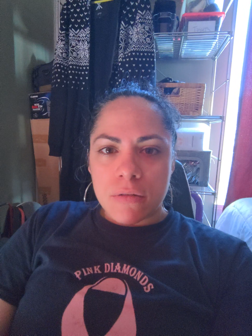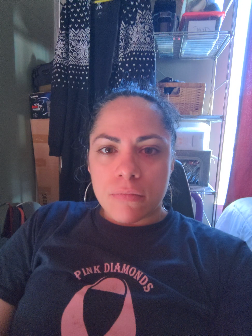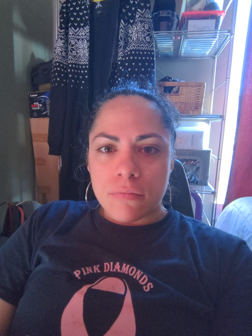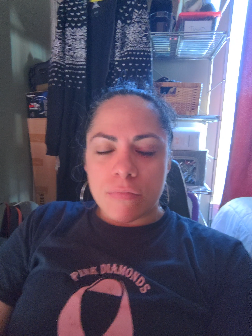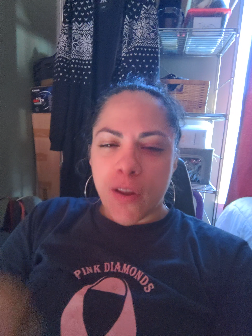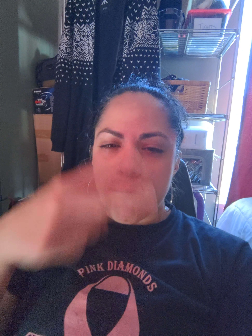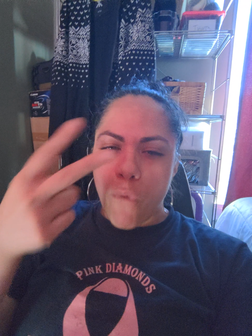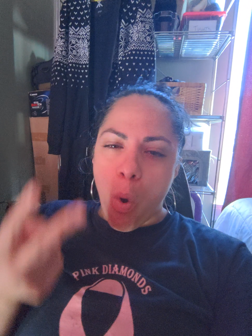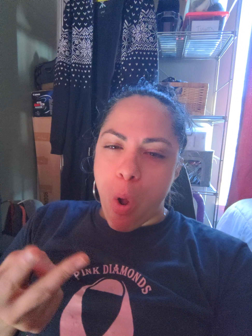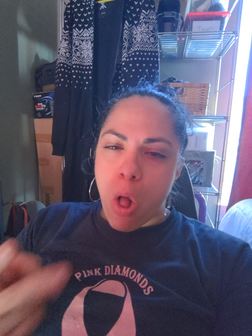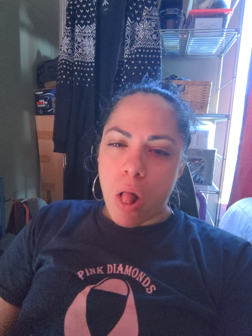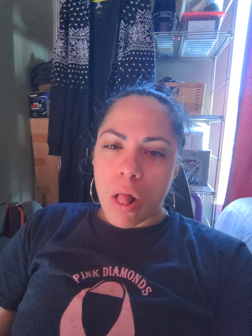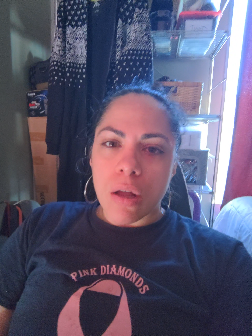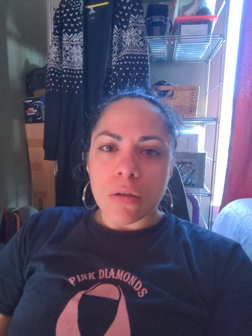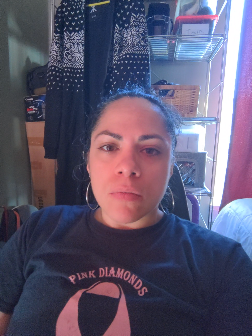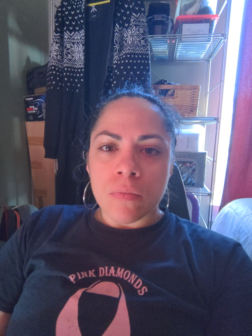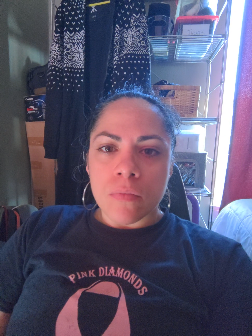fall